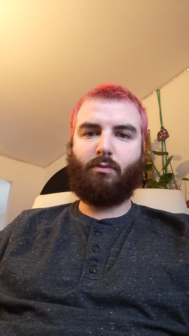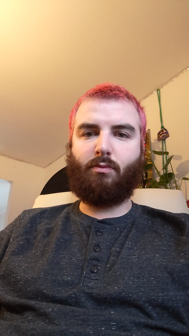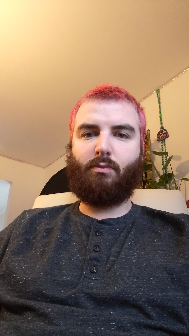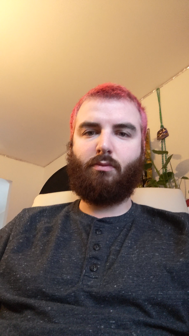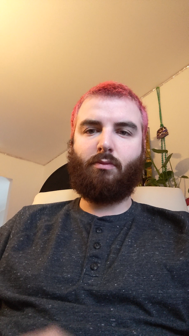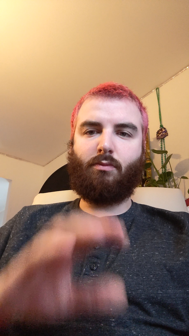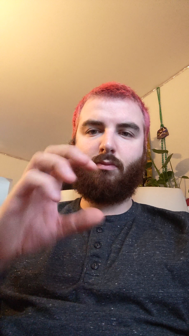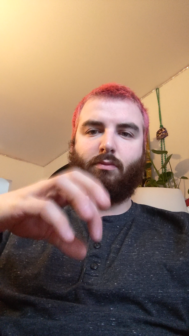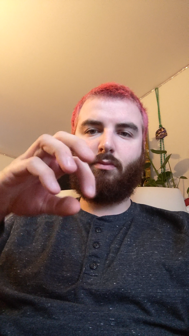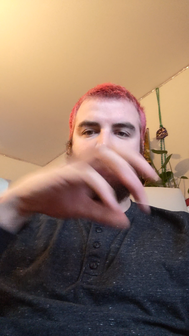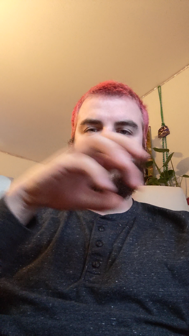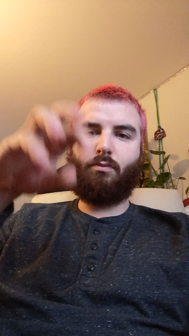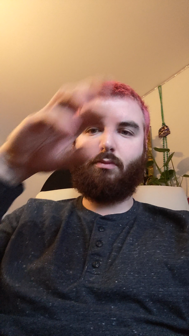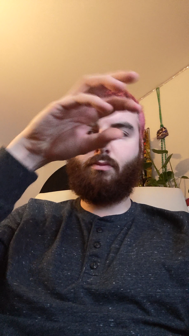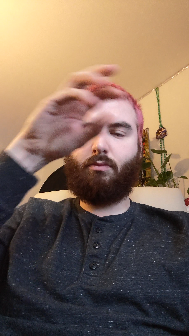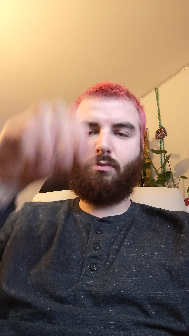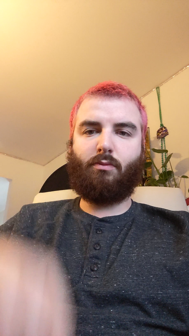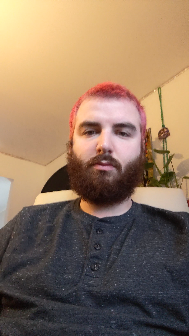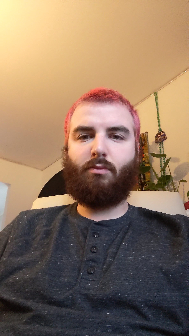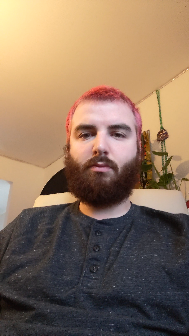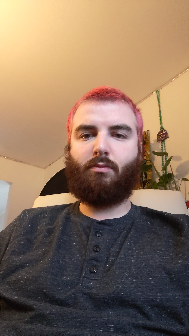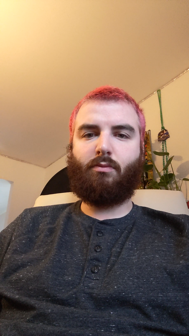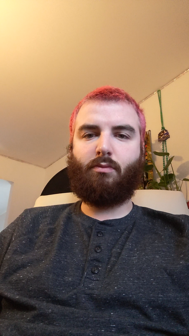block